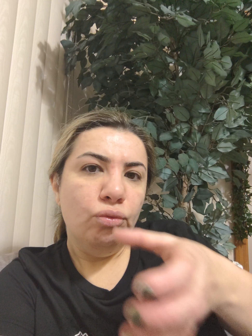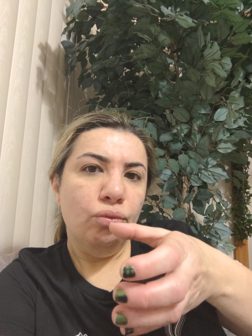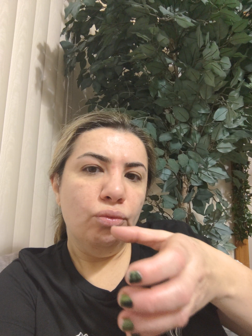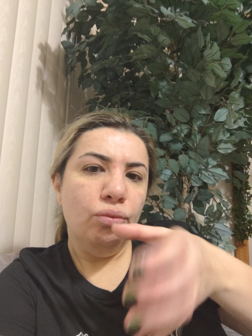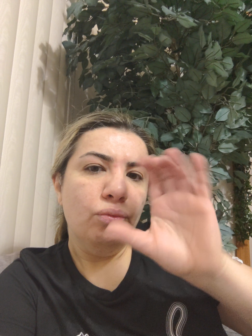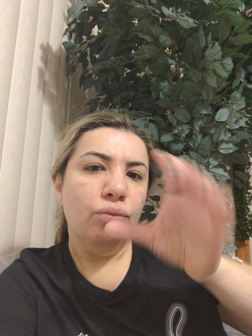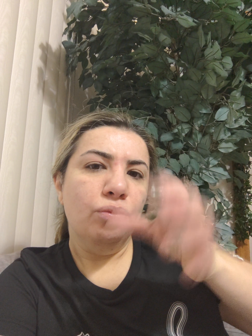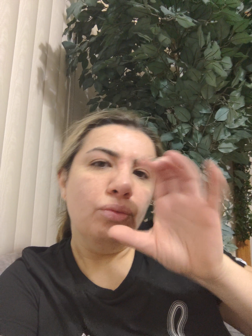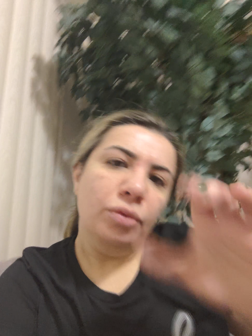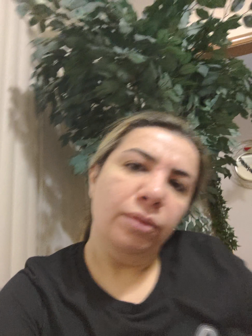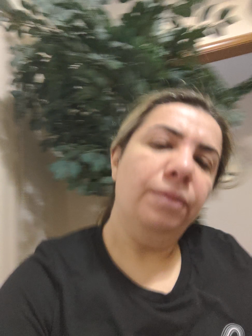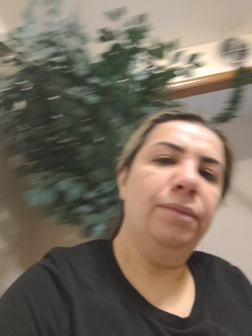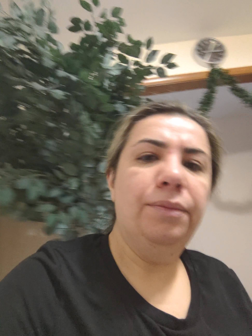drink